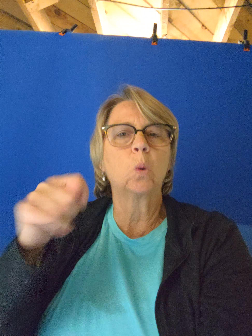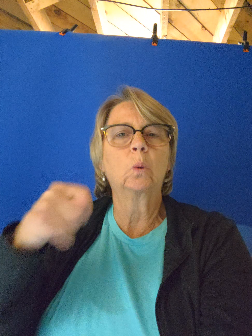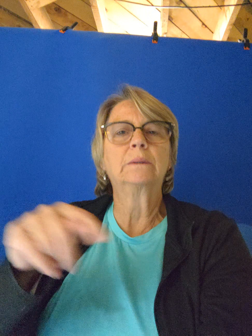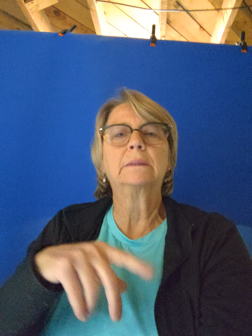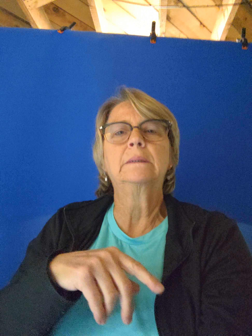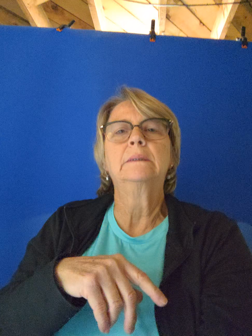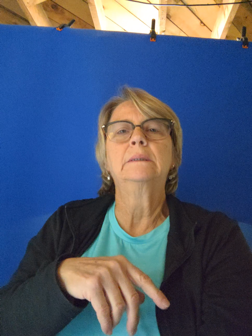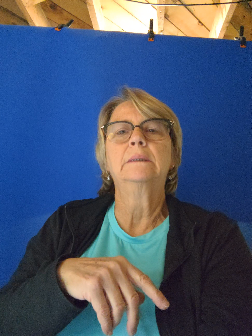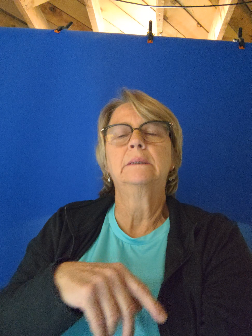toy